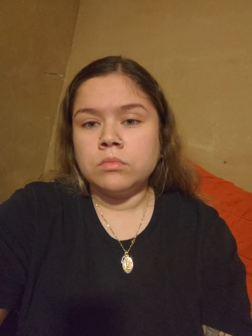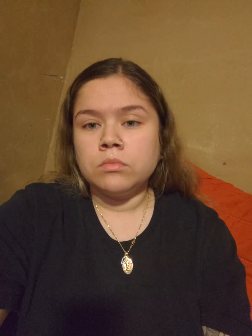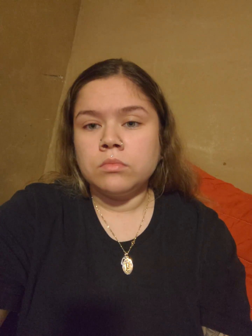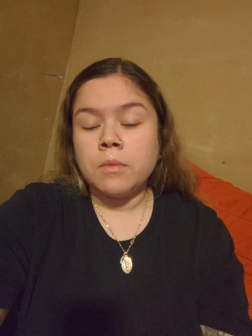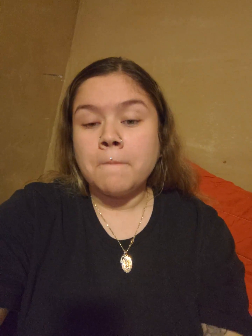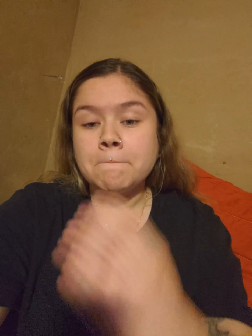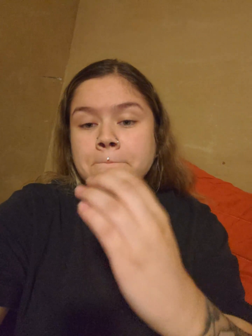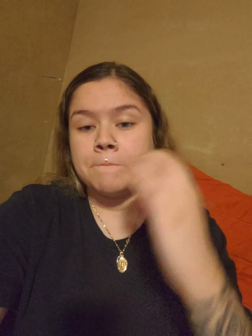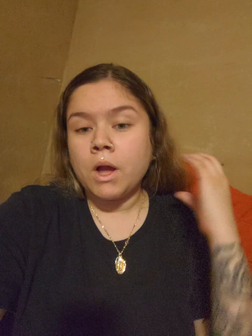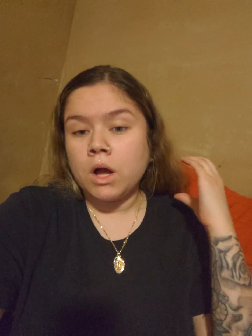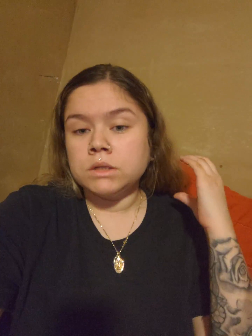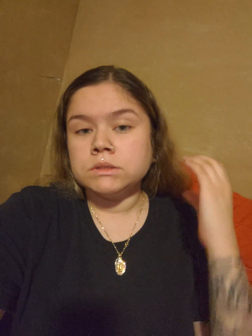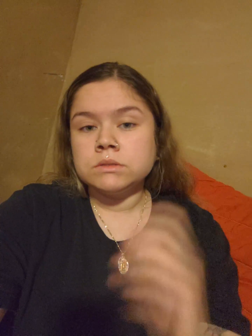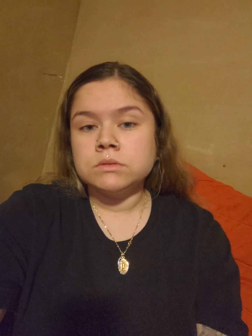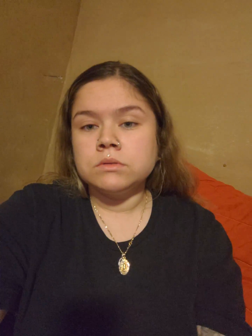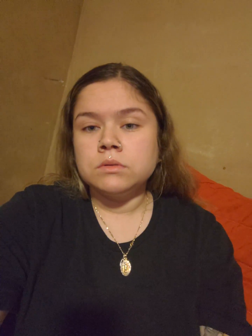bus